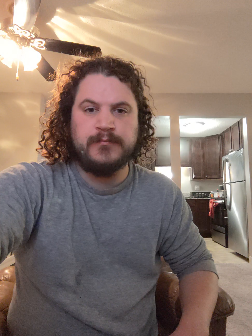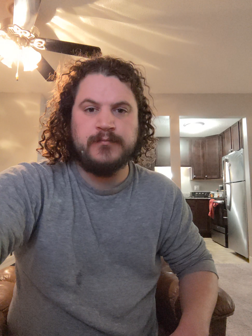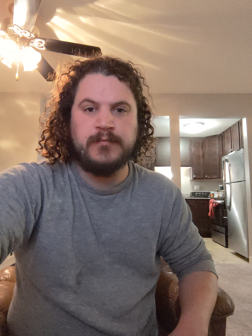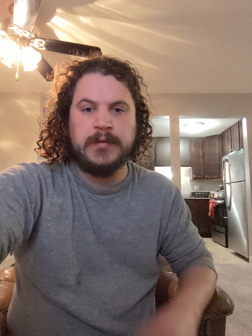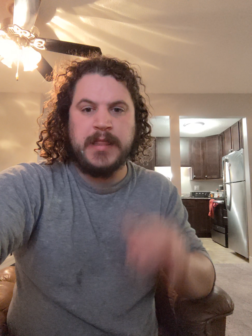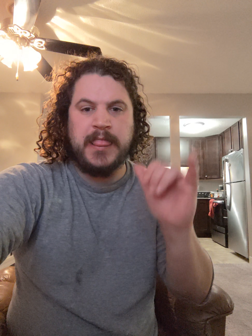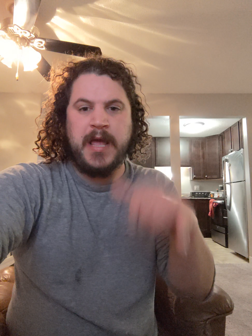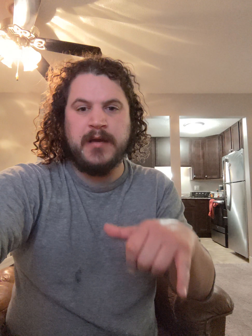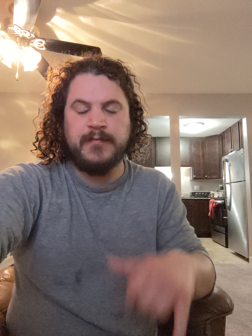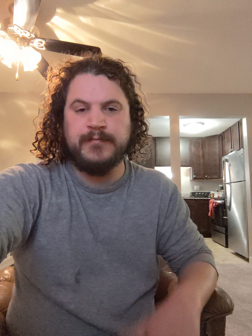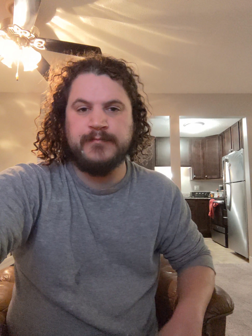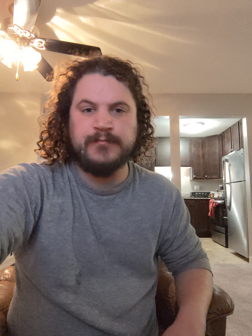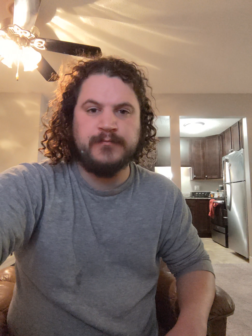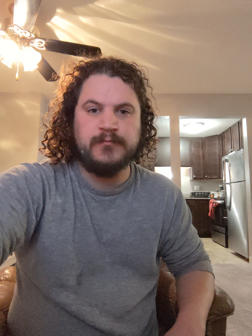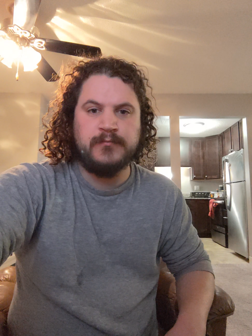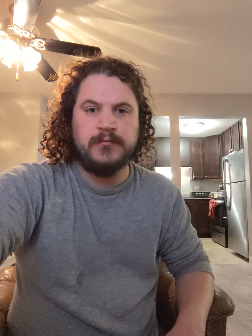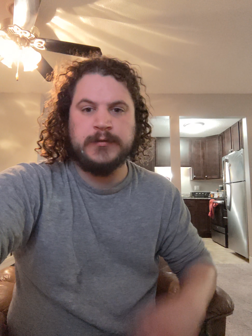that